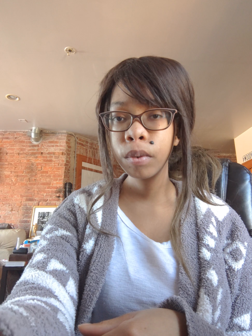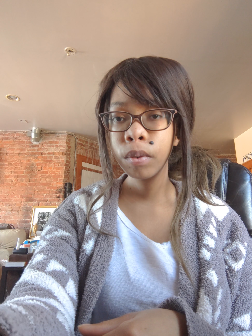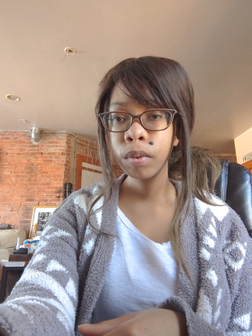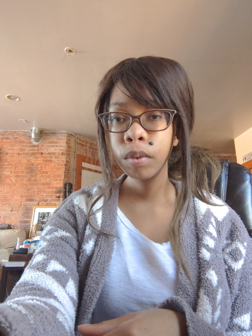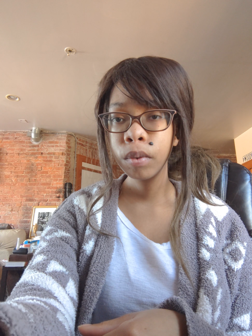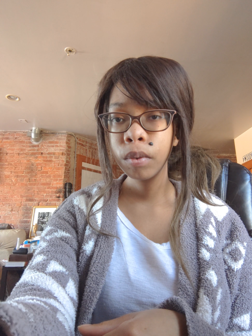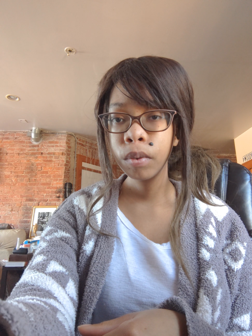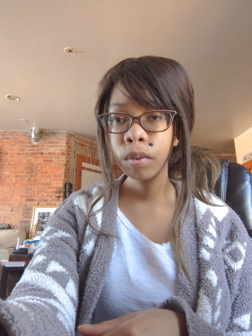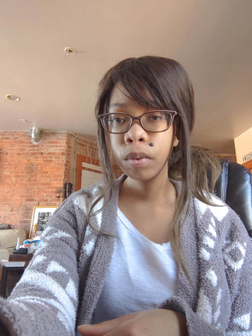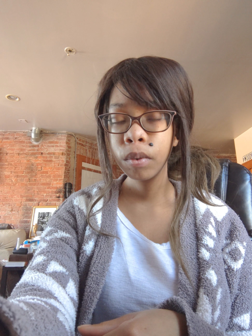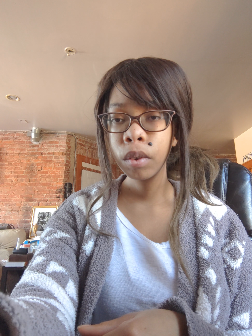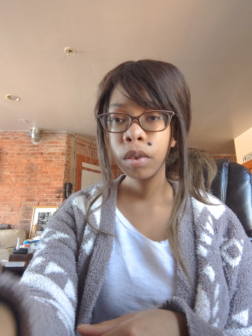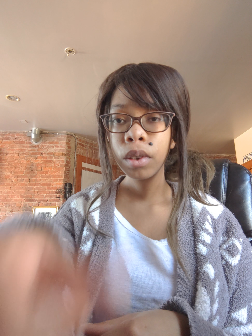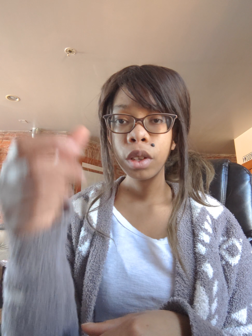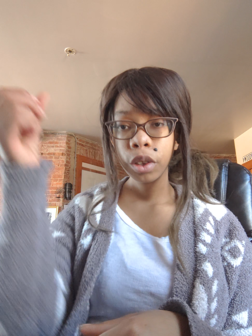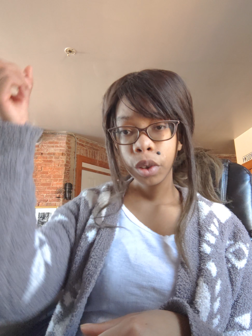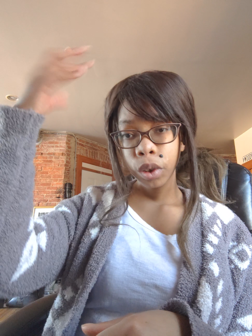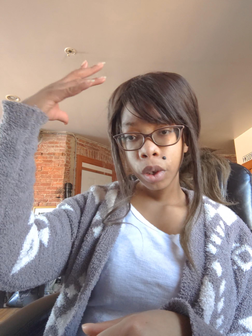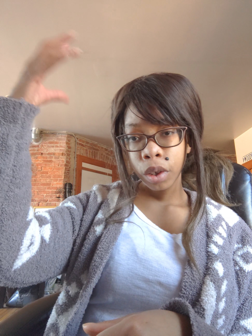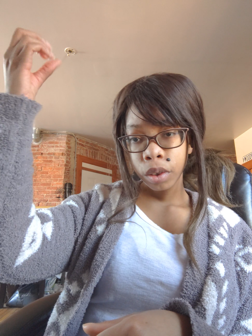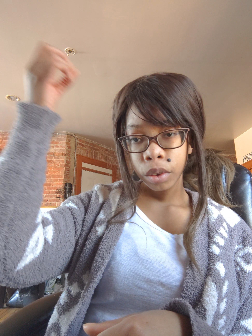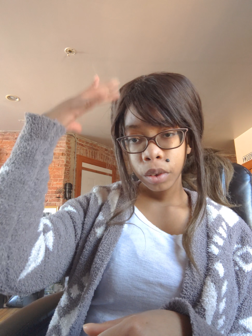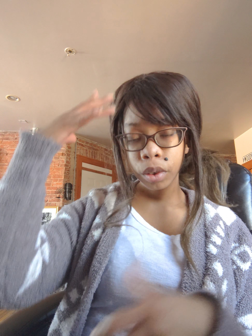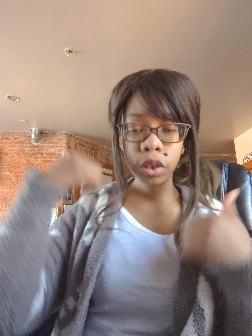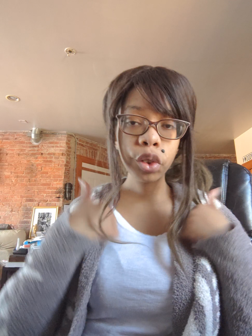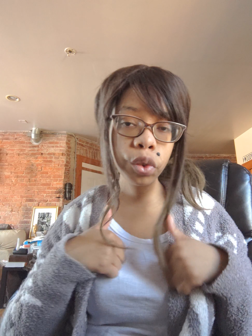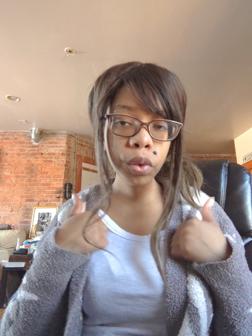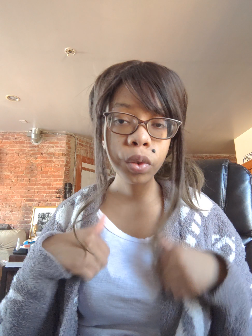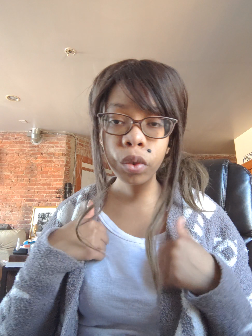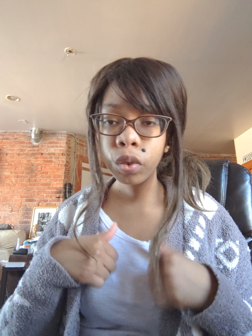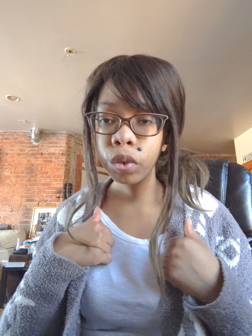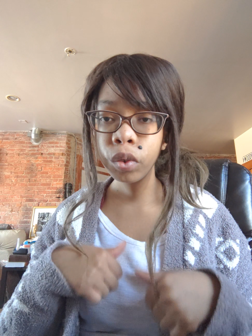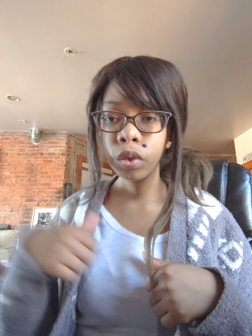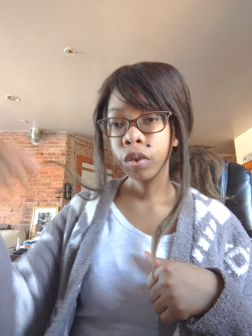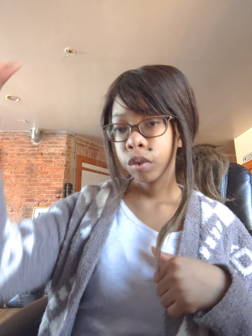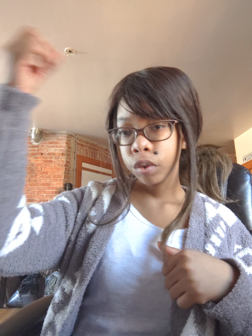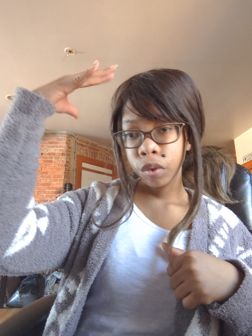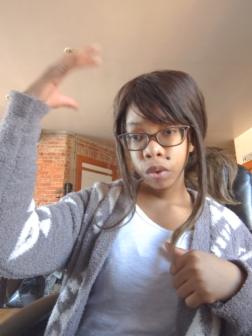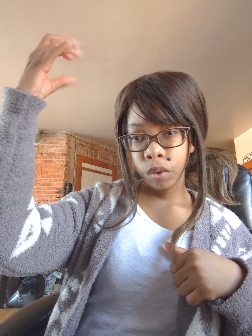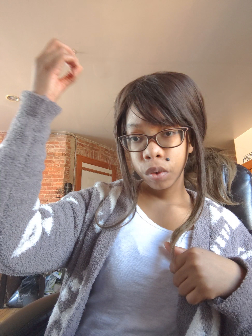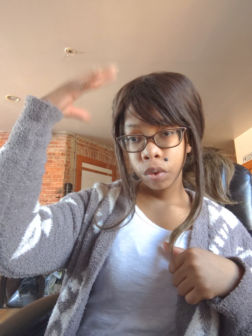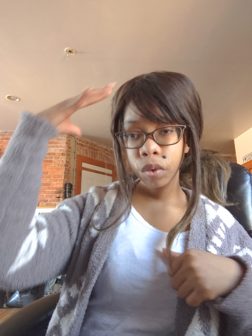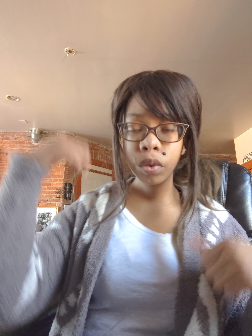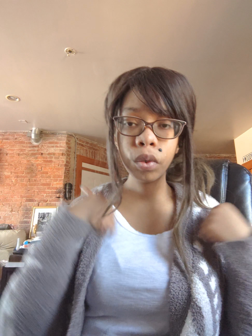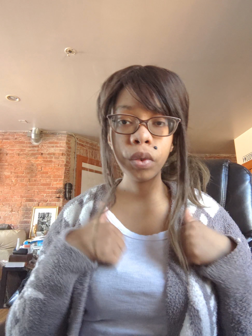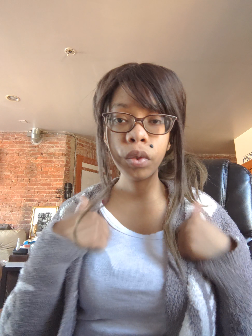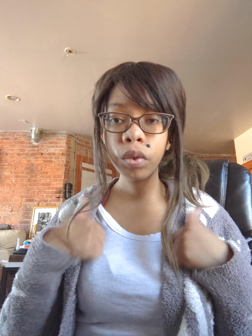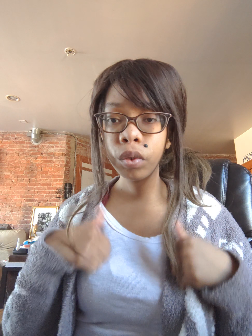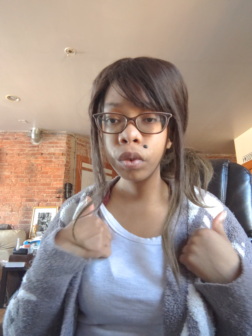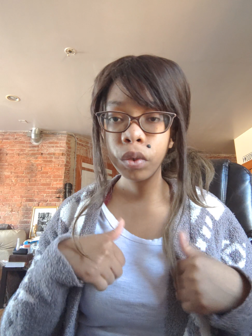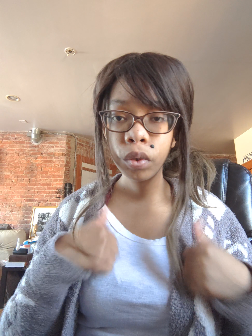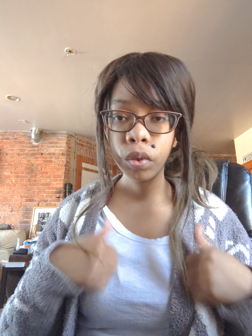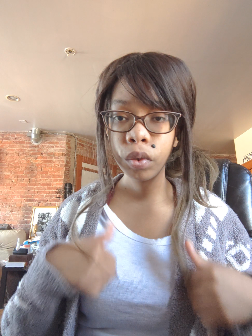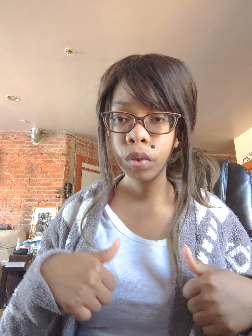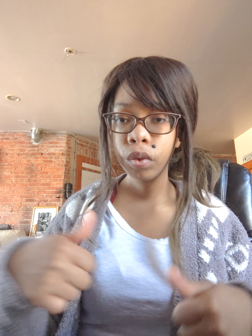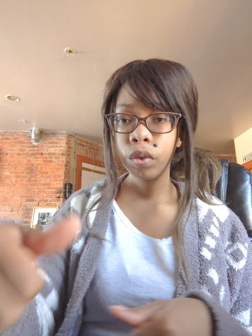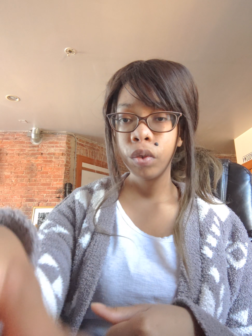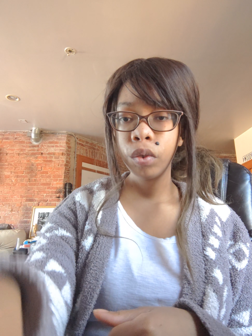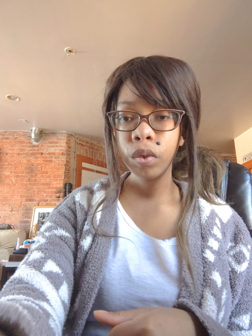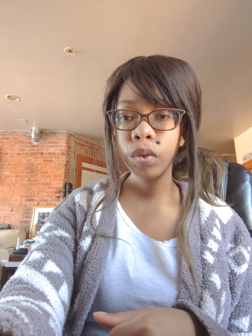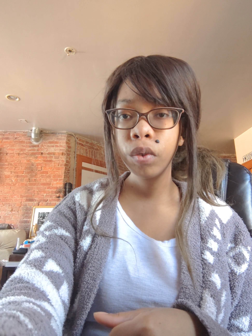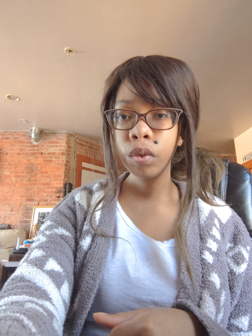shower